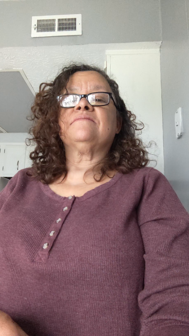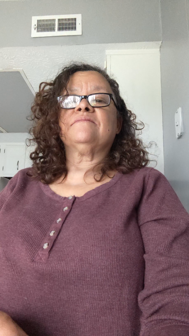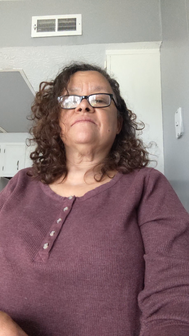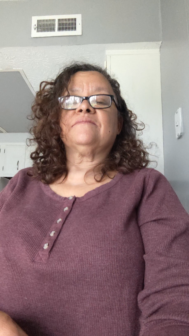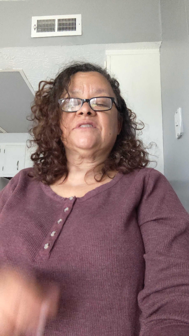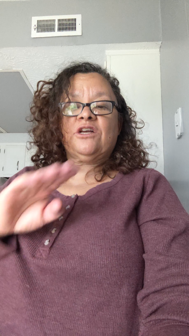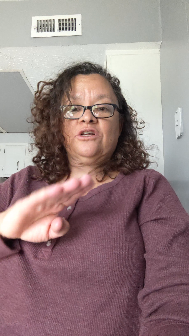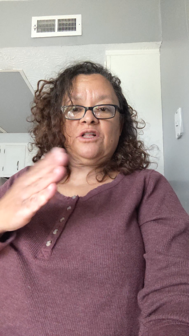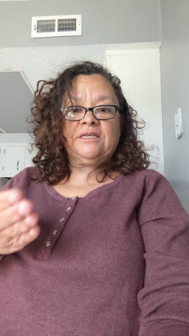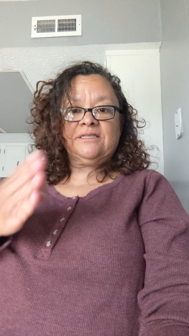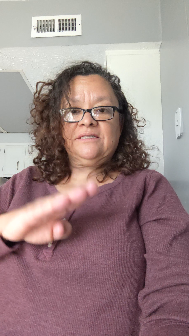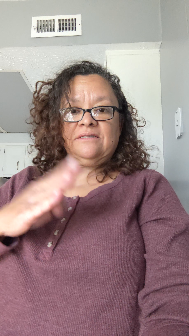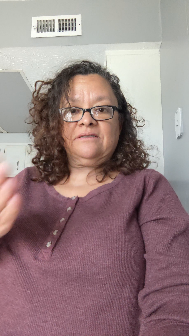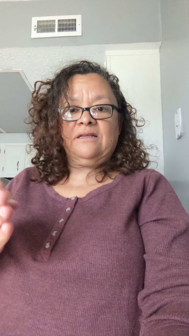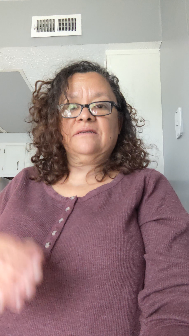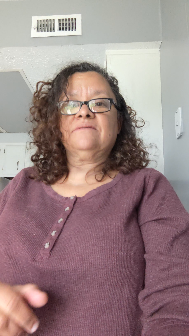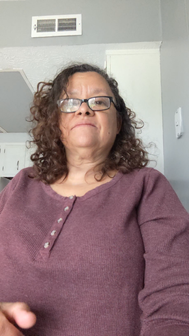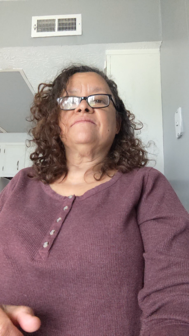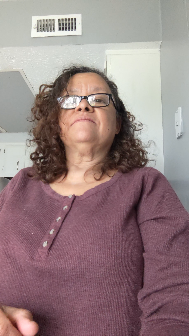kitchen